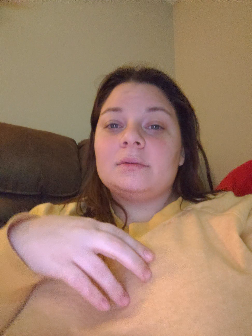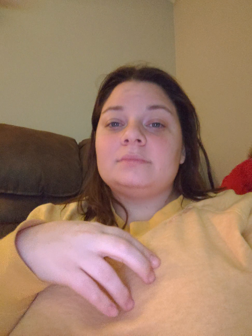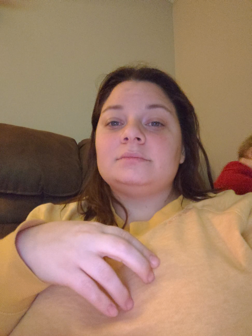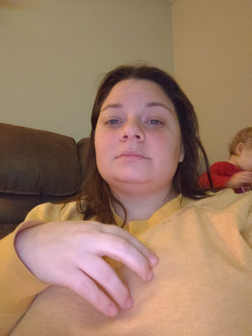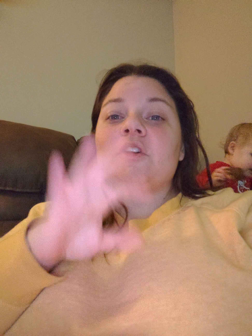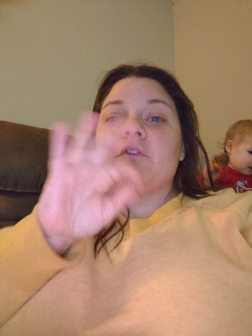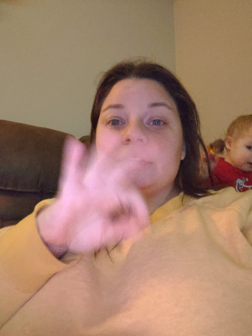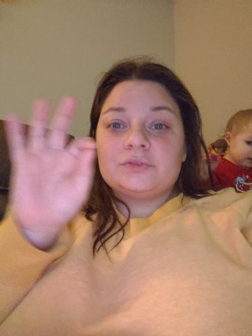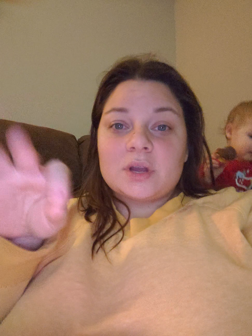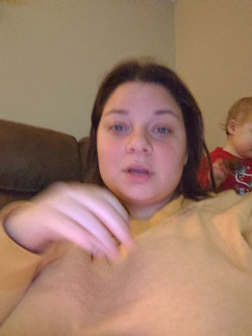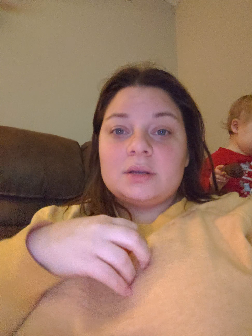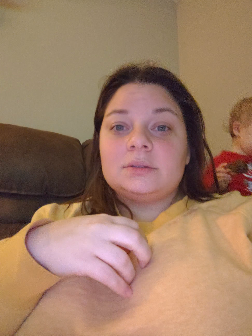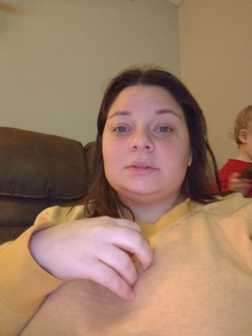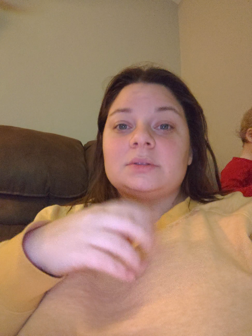french fries